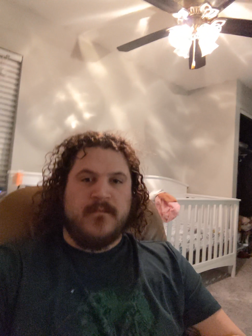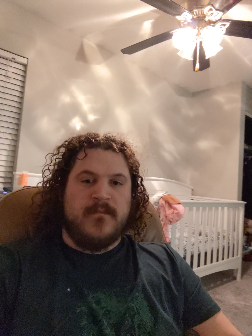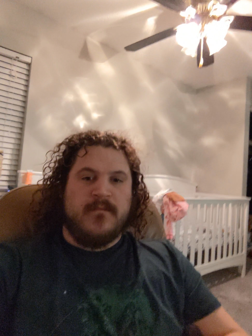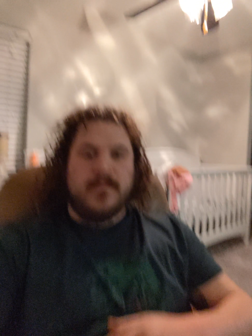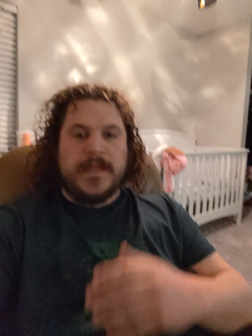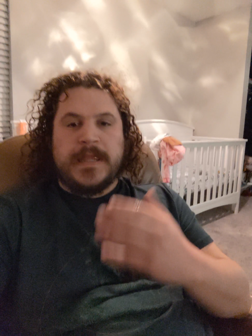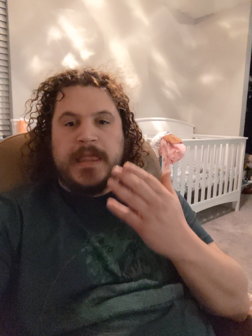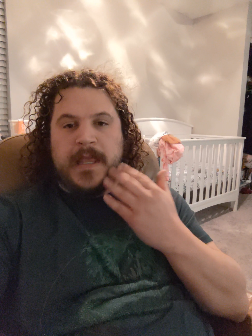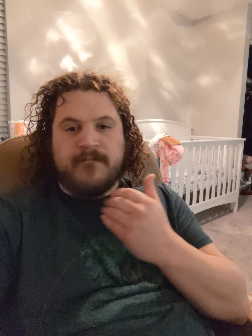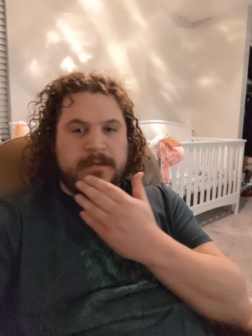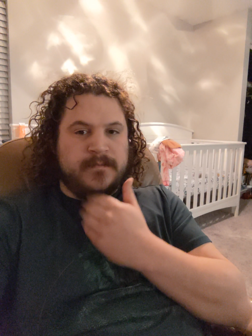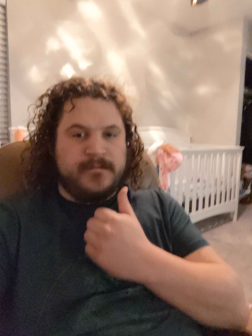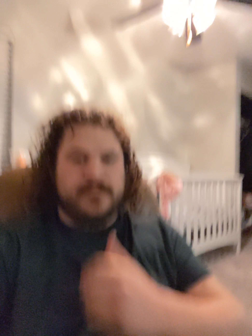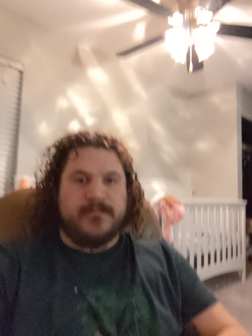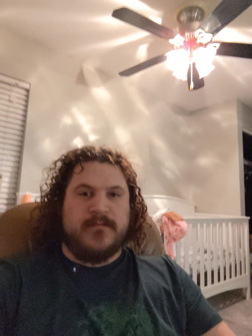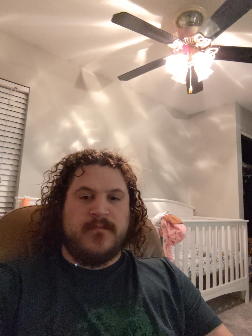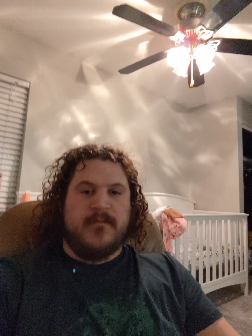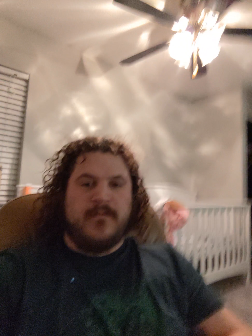napkin